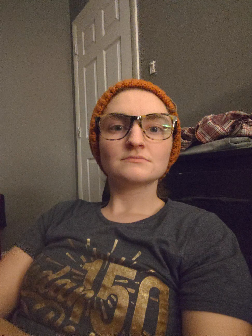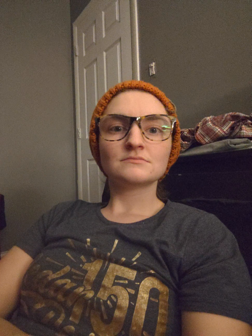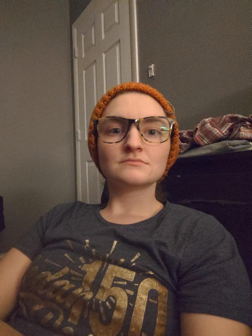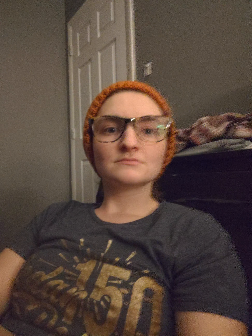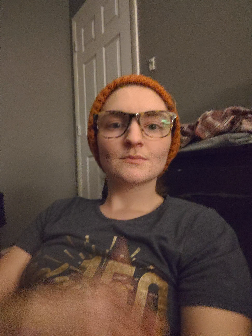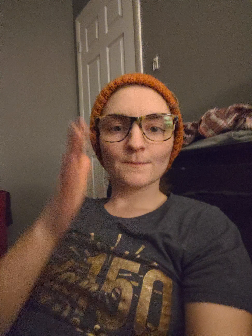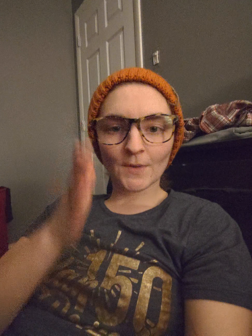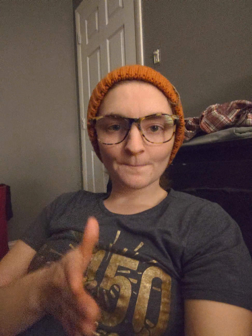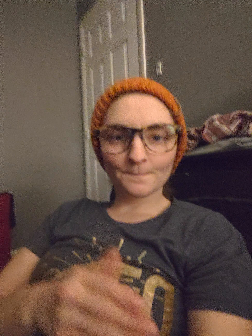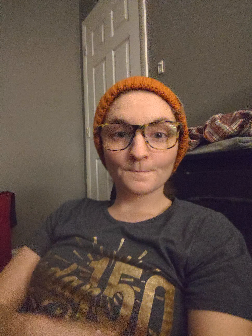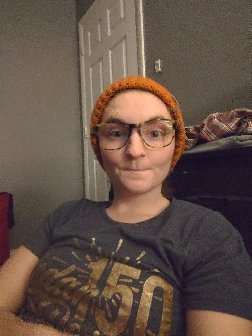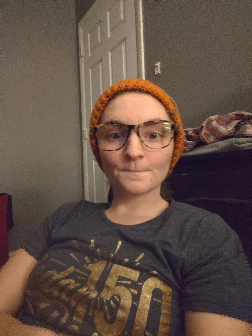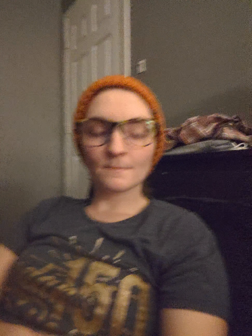person